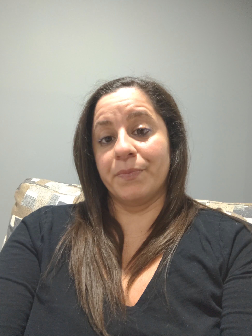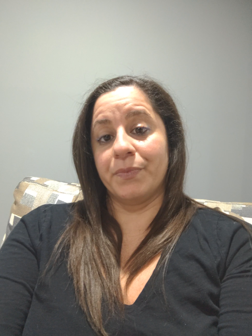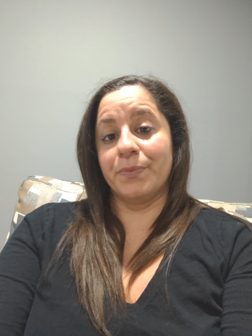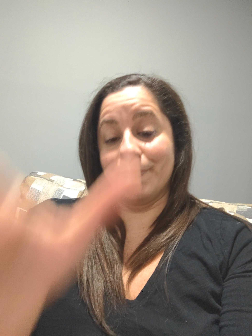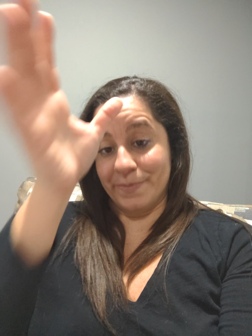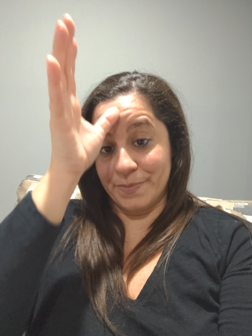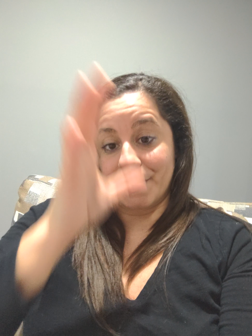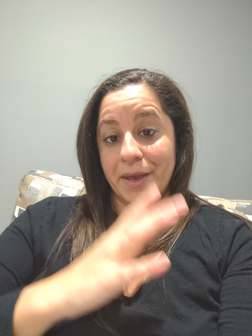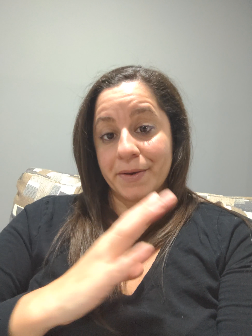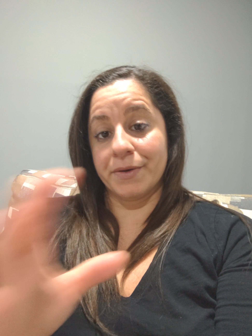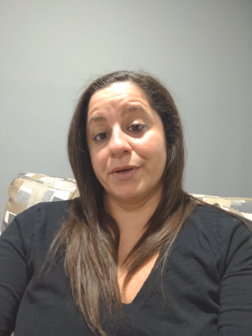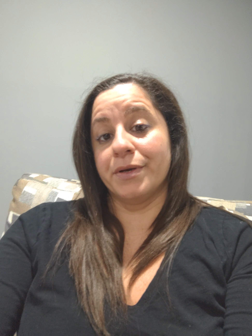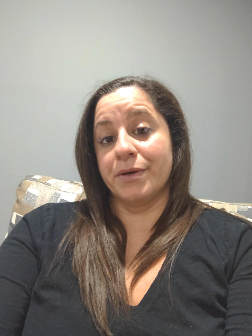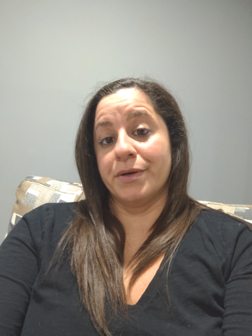man